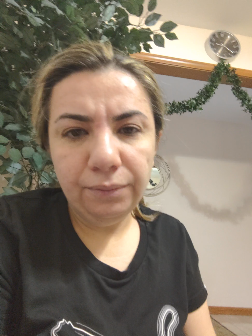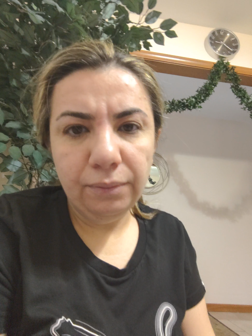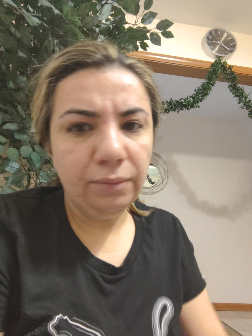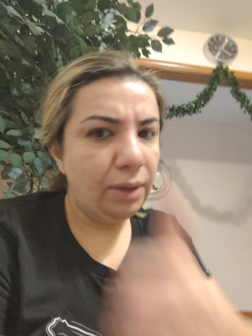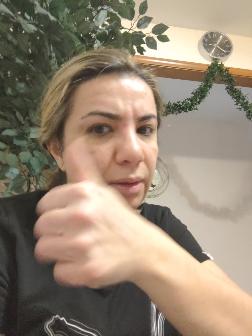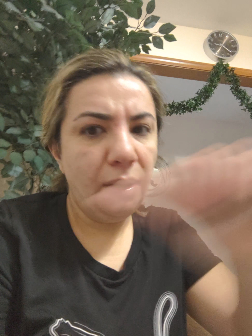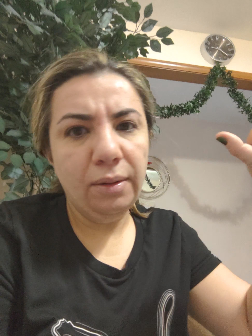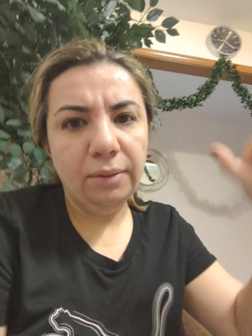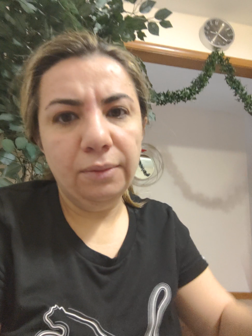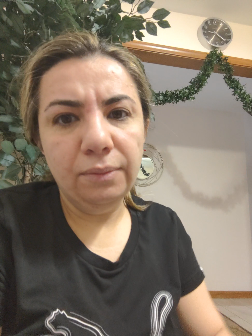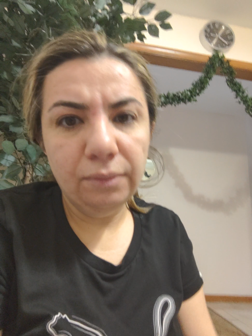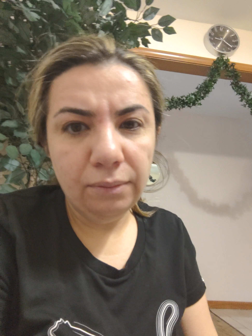any